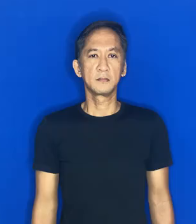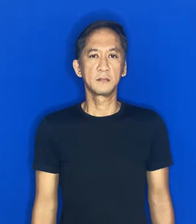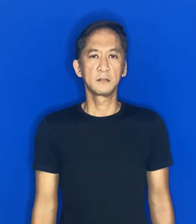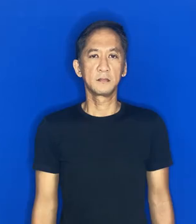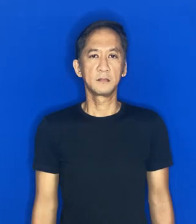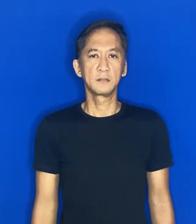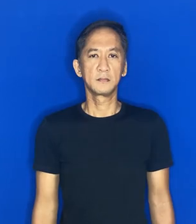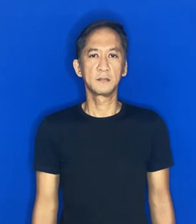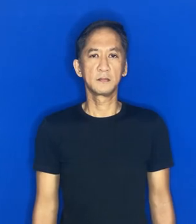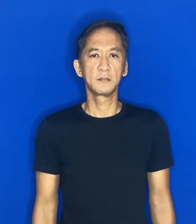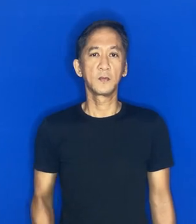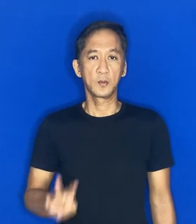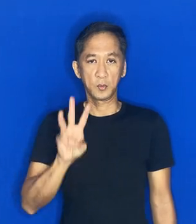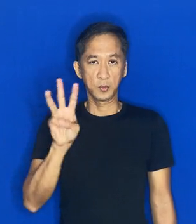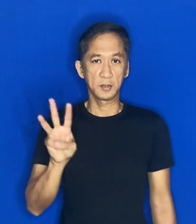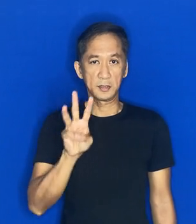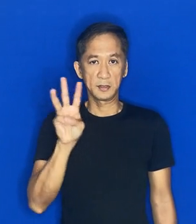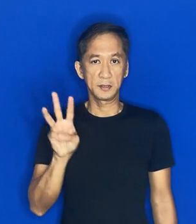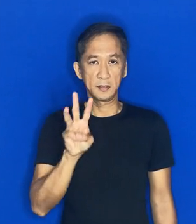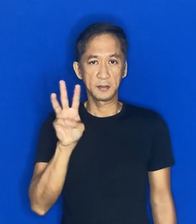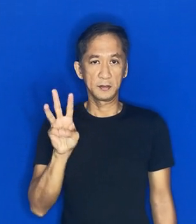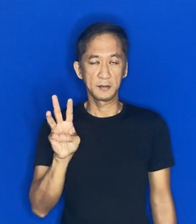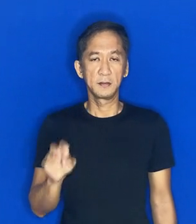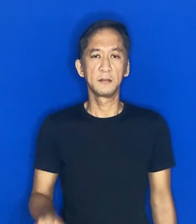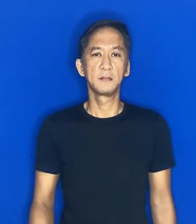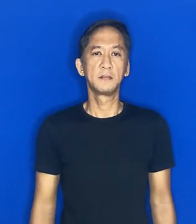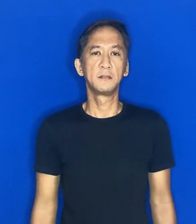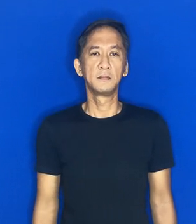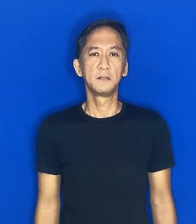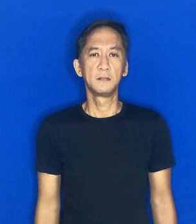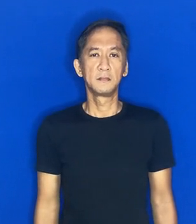wednesday